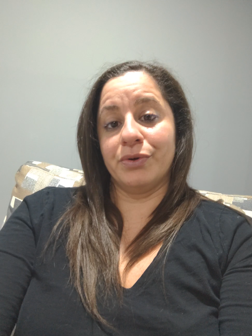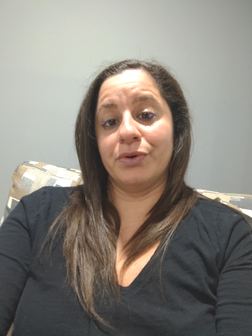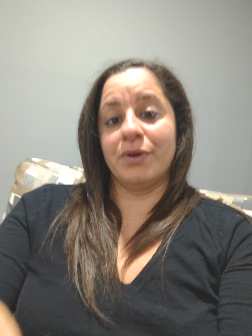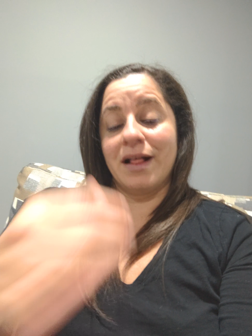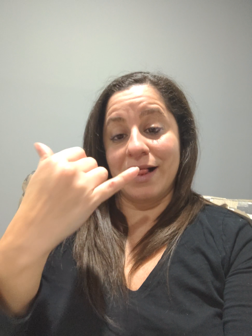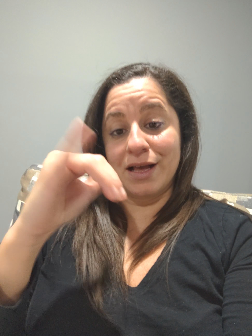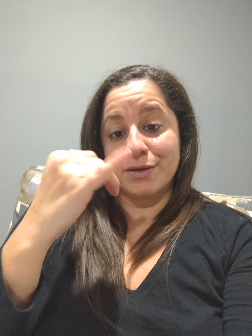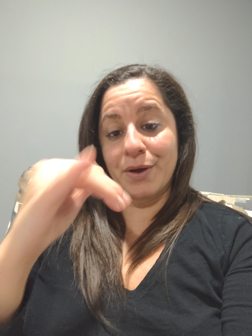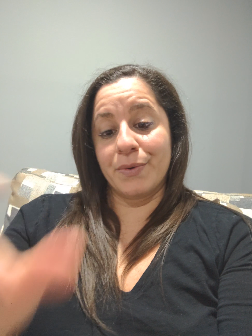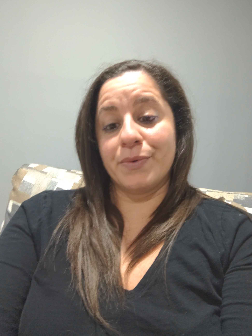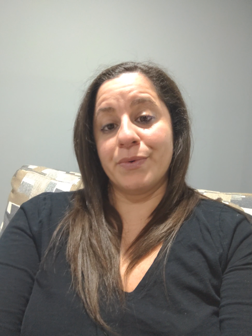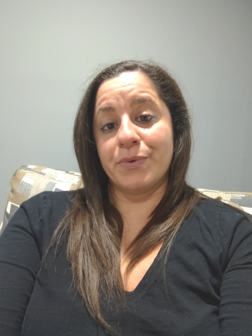yellow